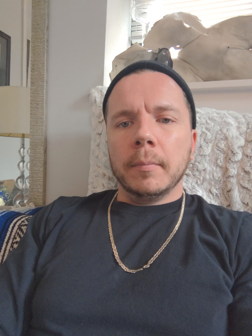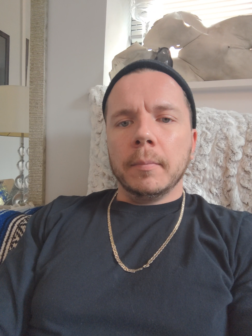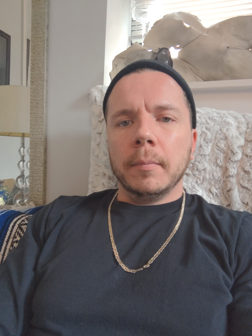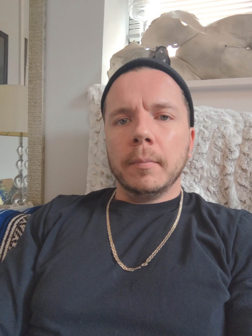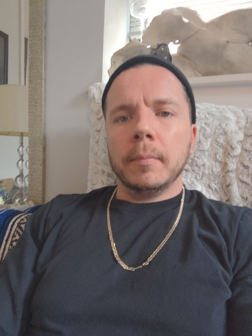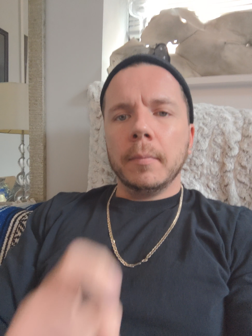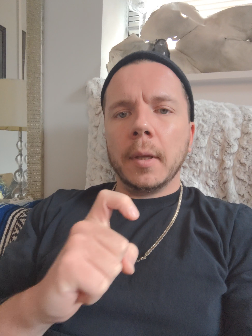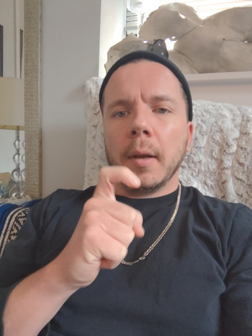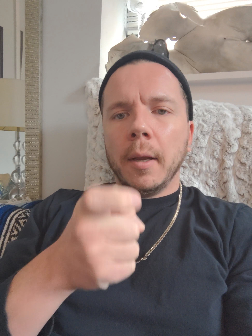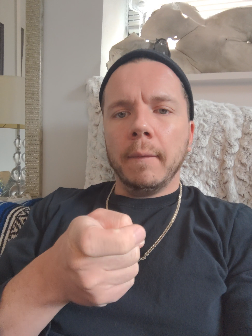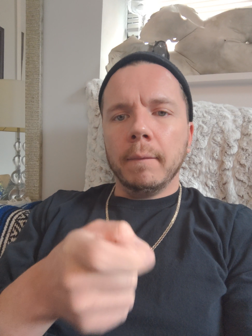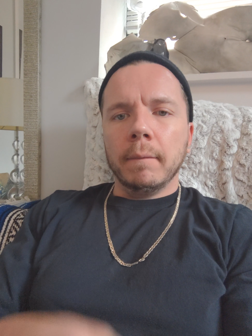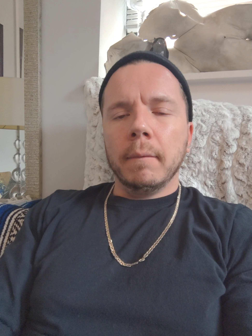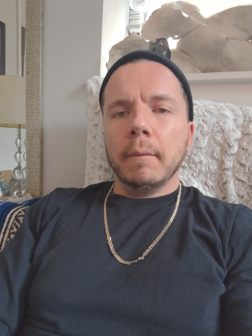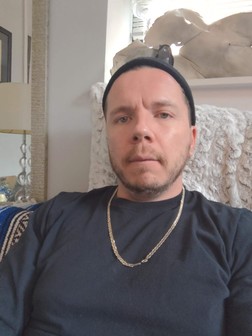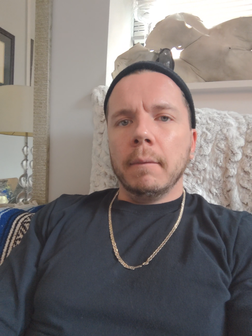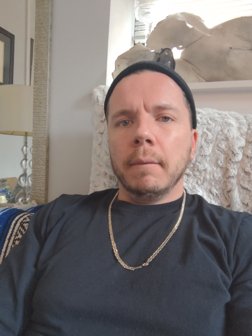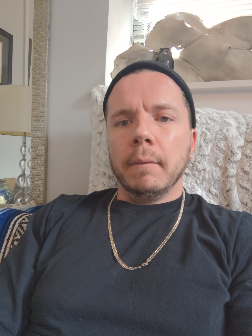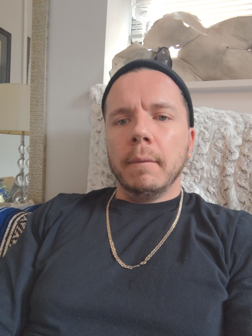give